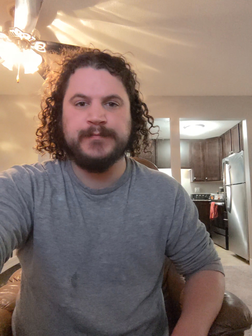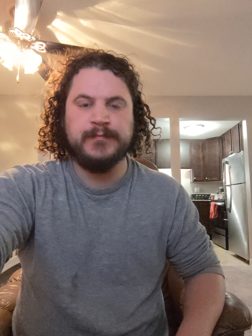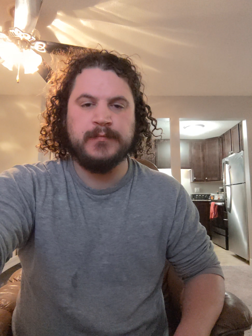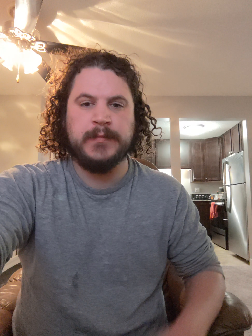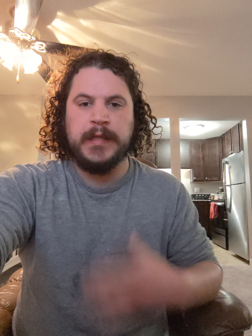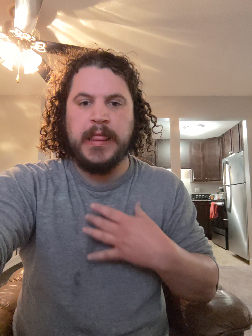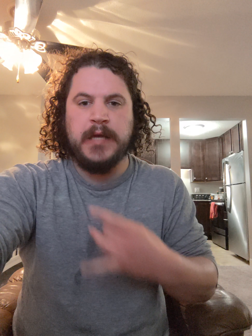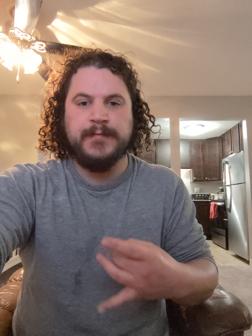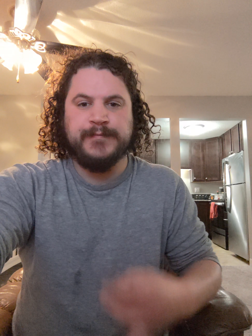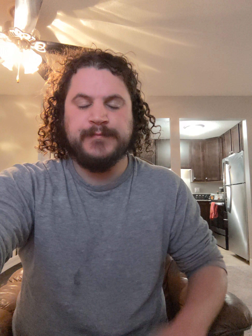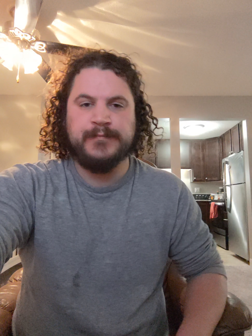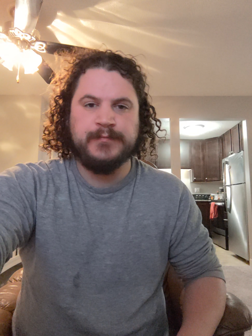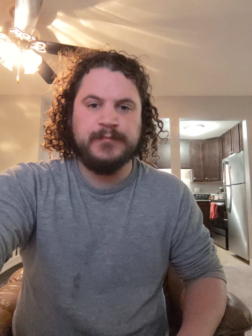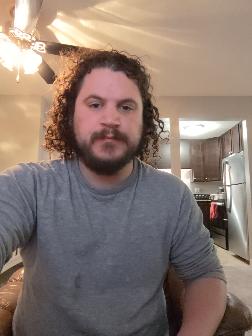like